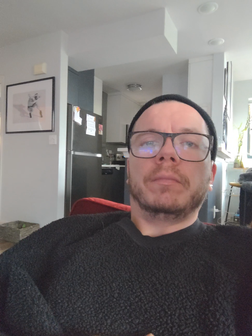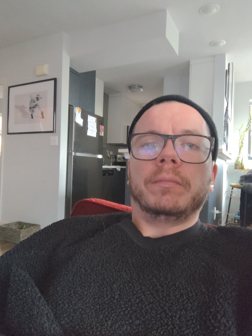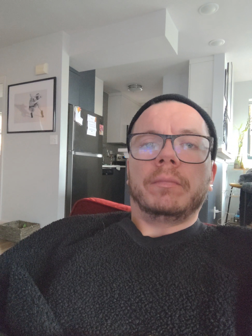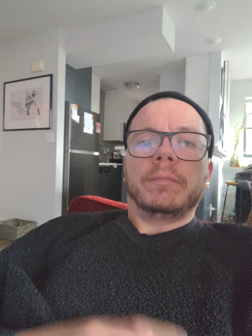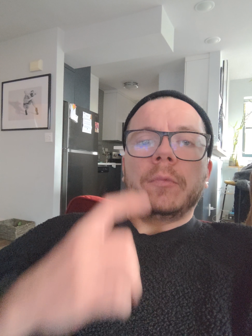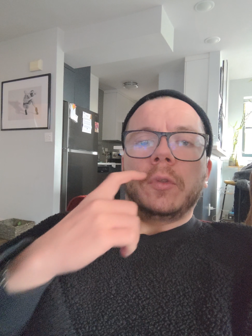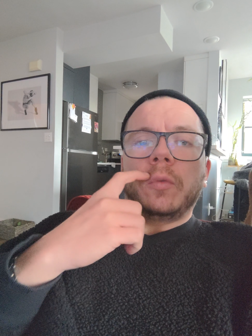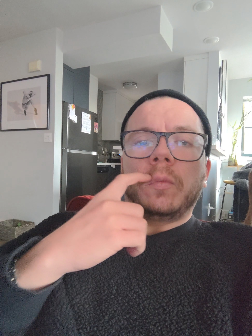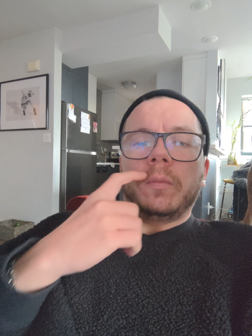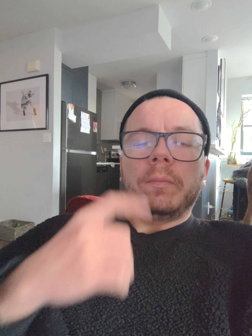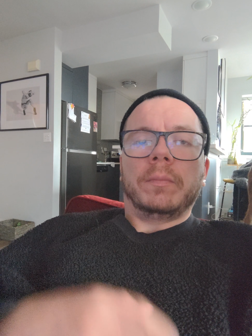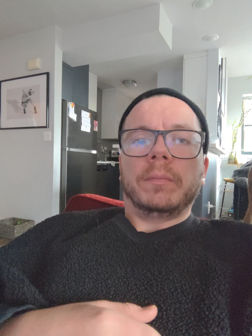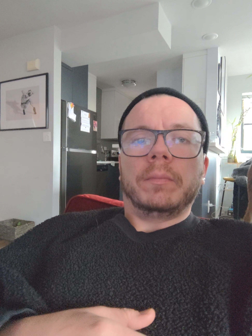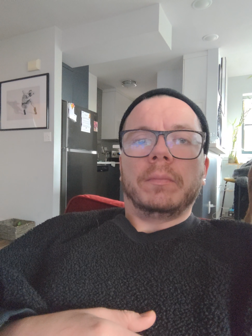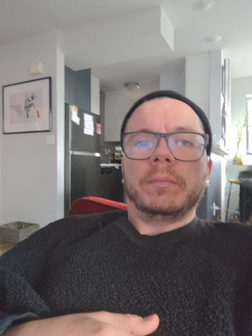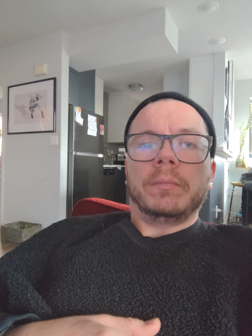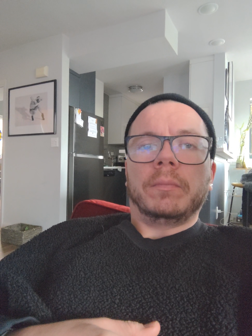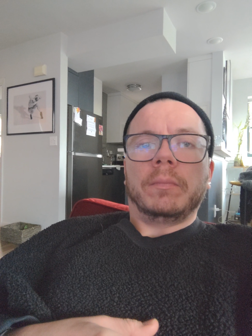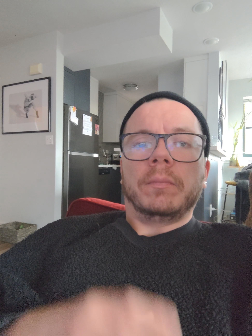tooth